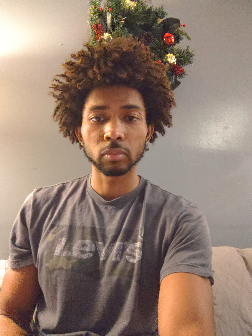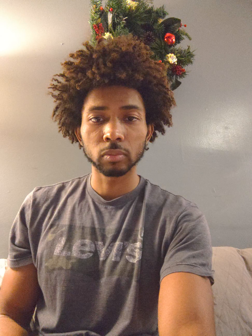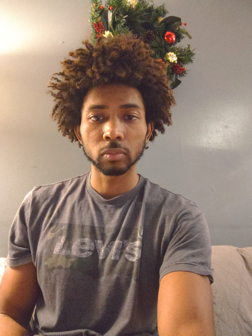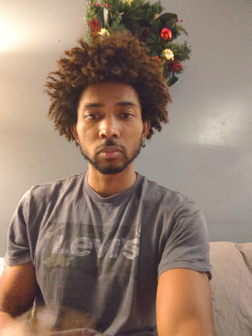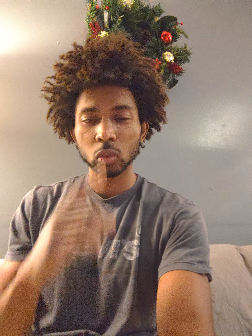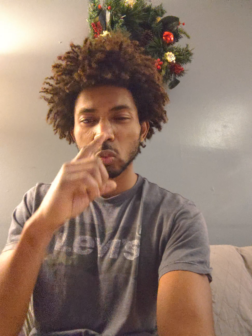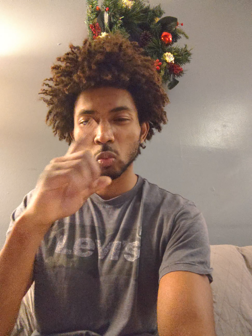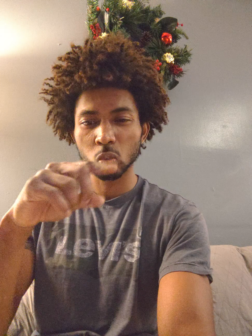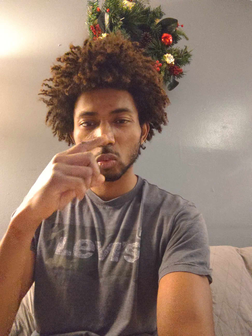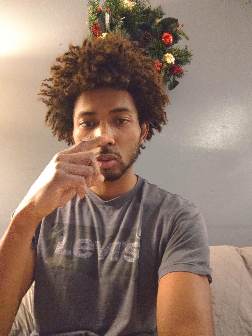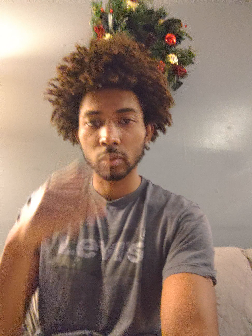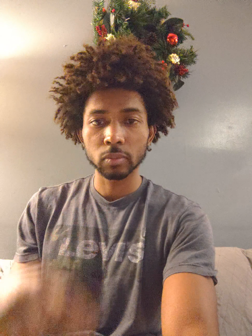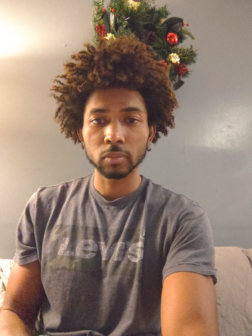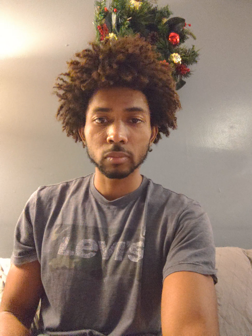noisy